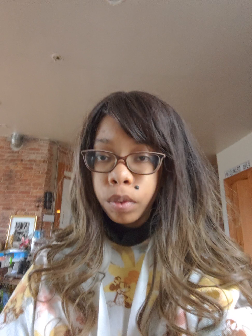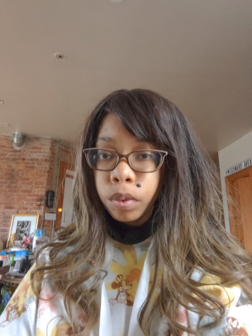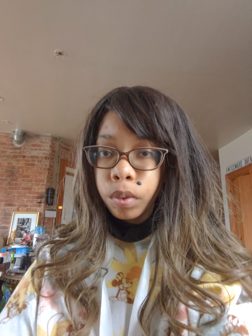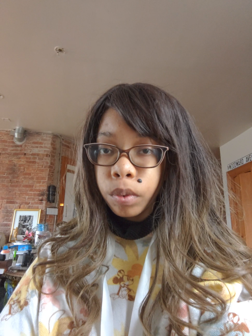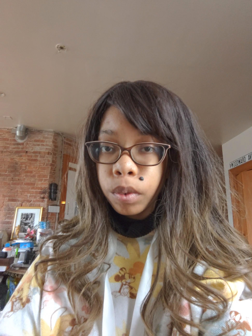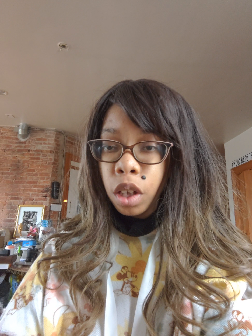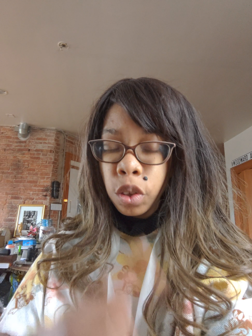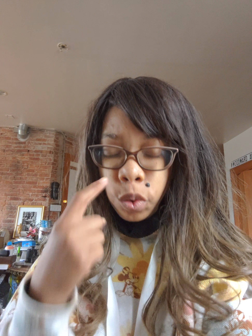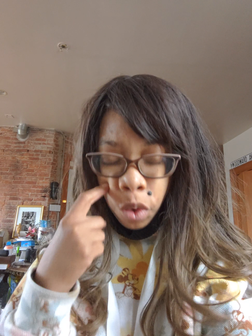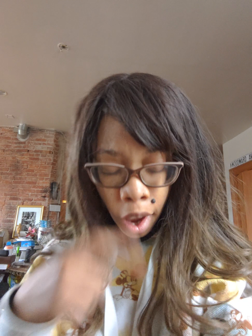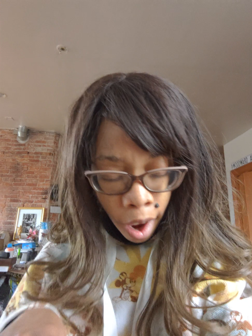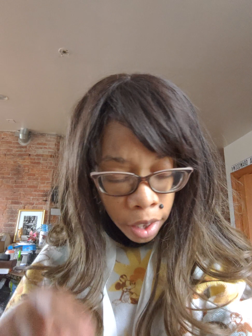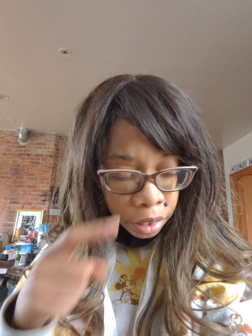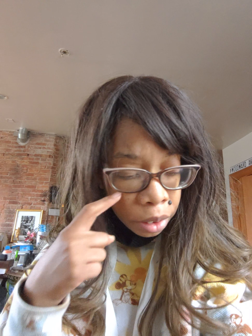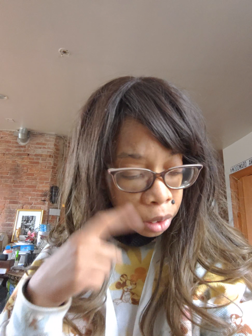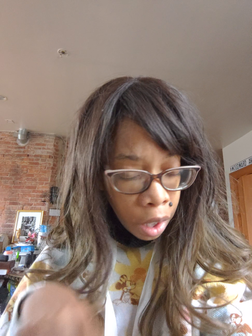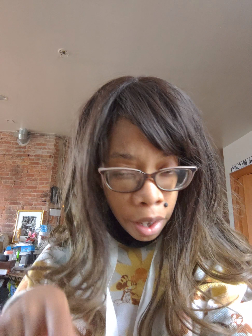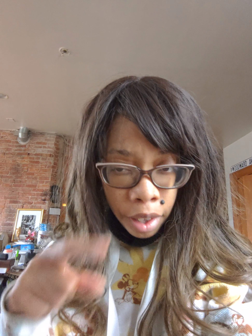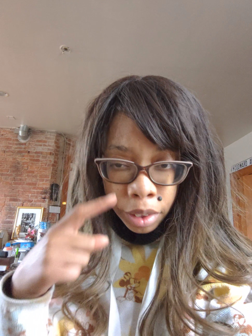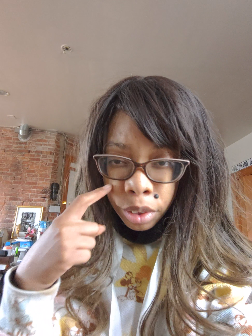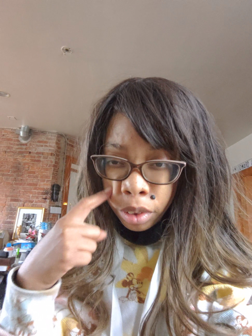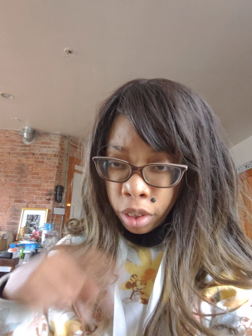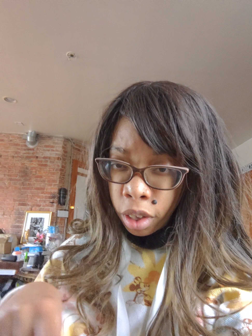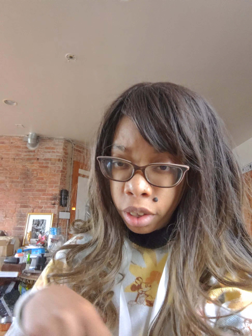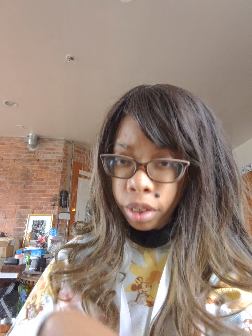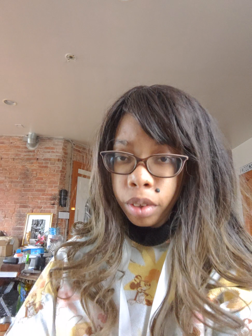cry